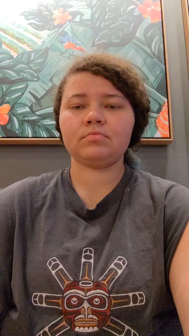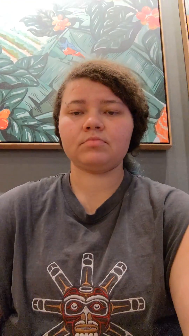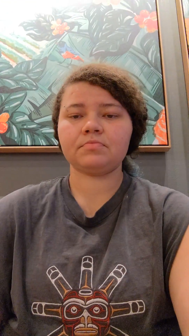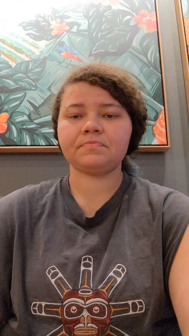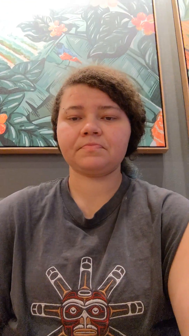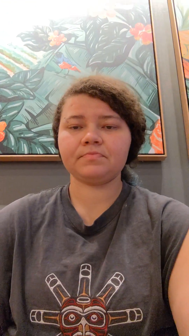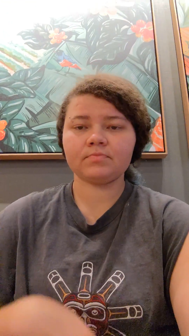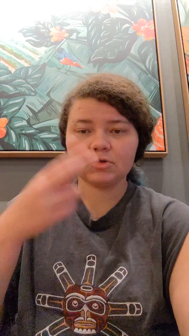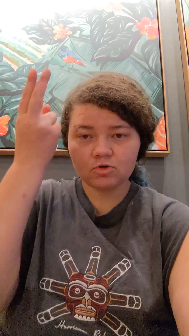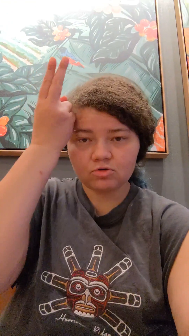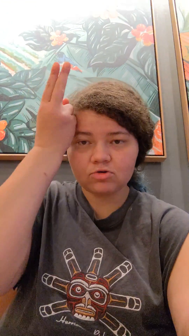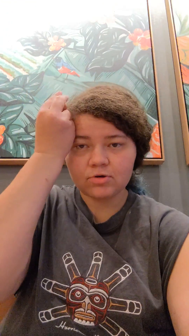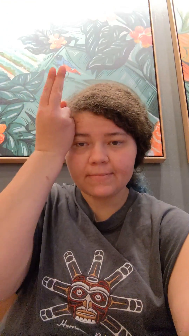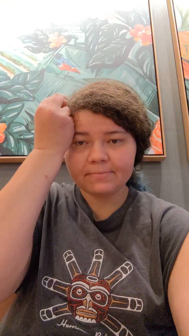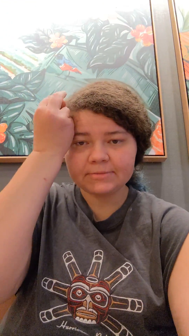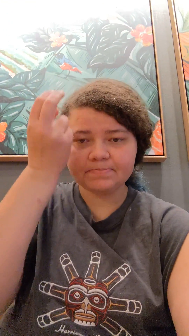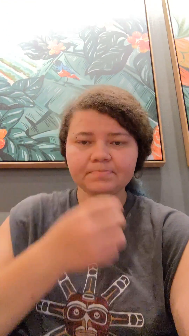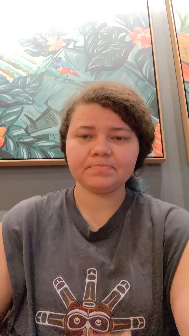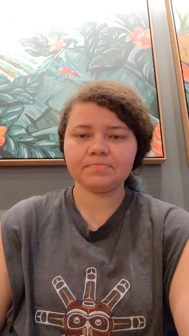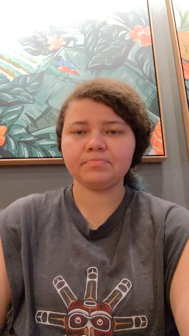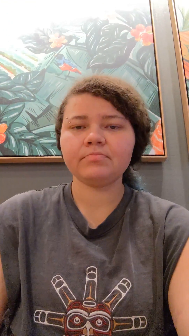rabbit